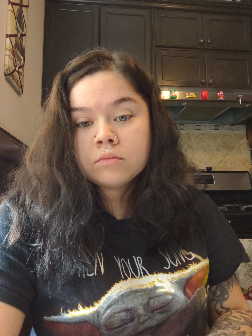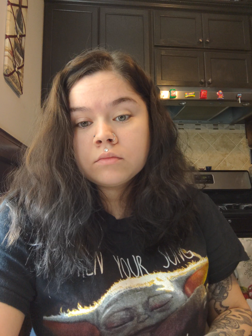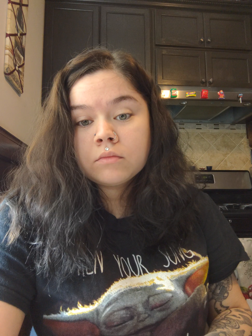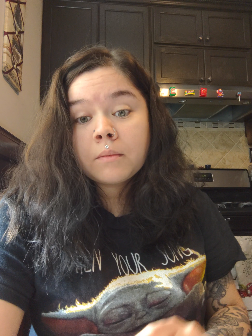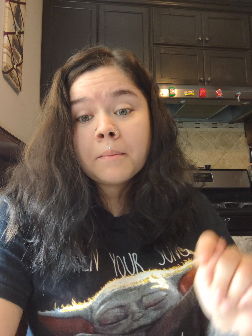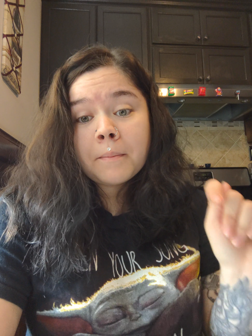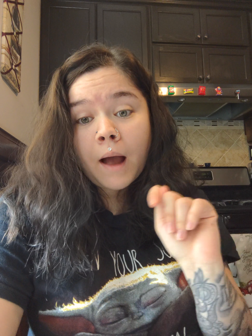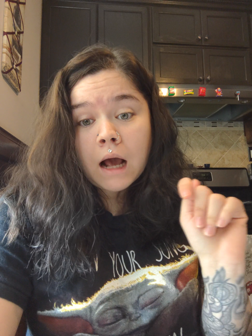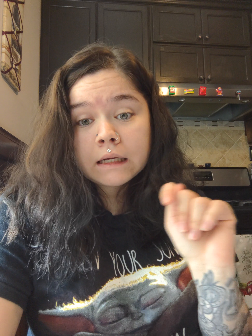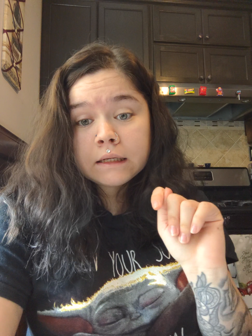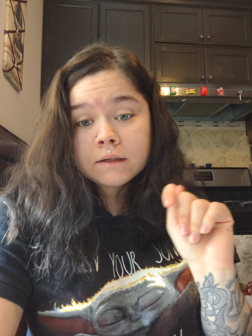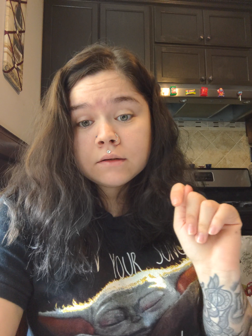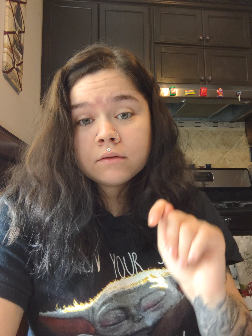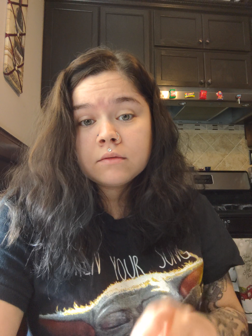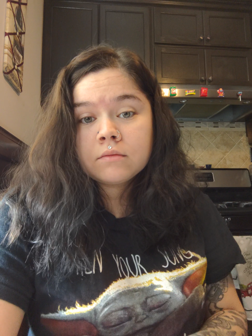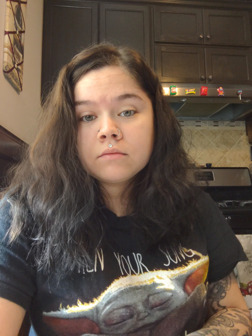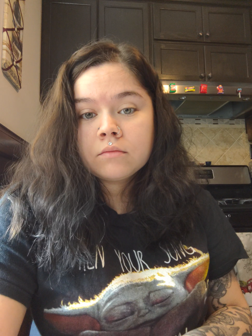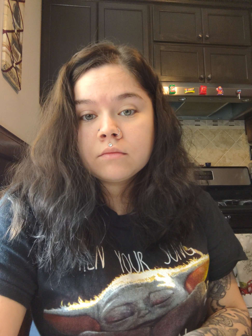potty